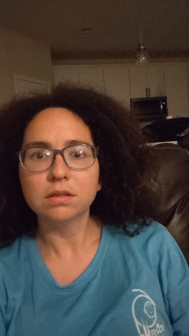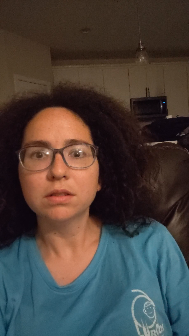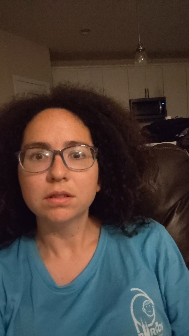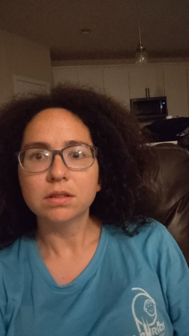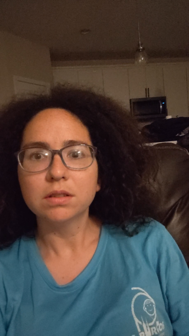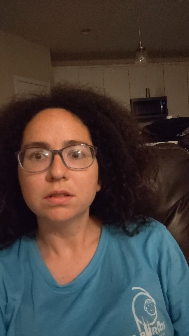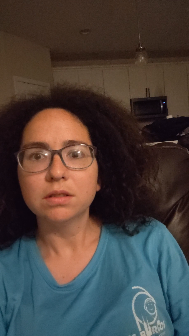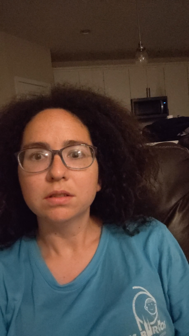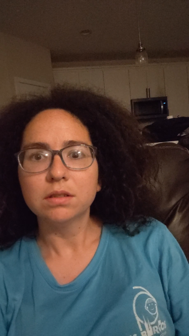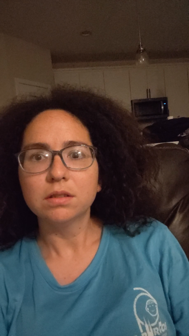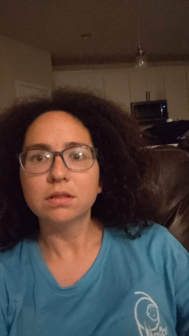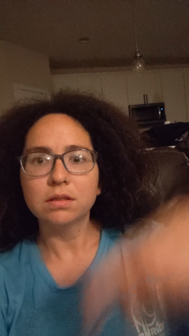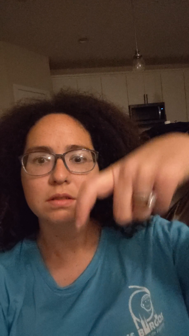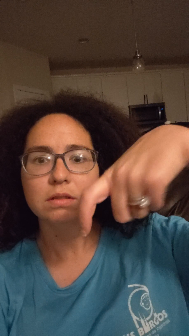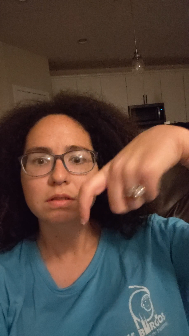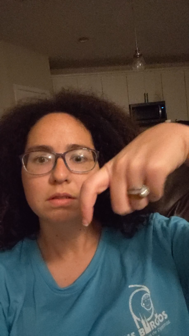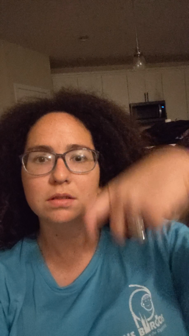flip-flop